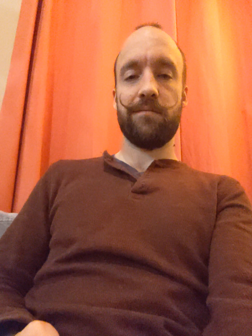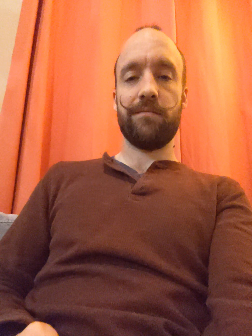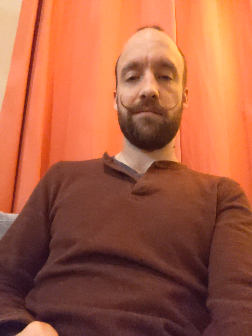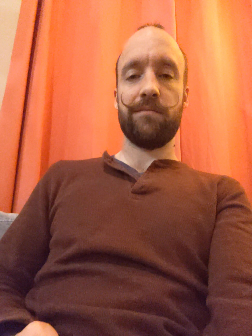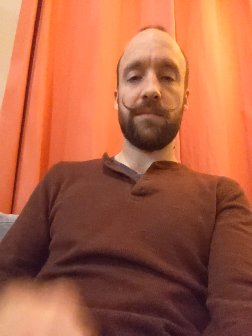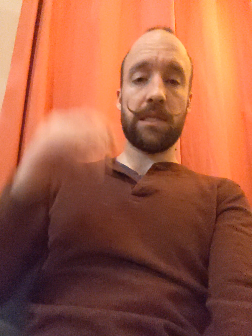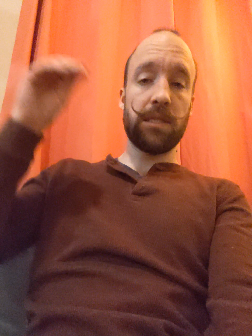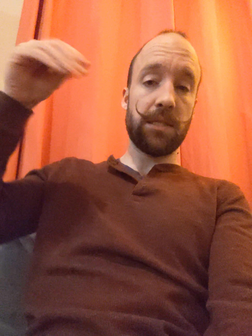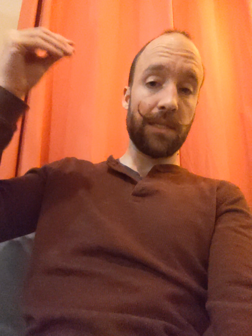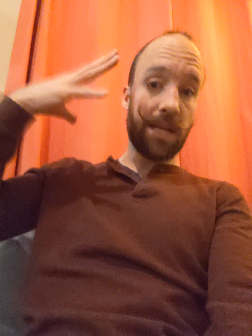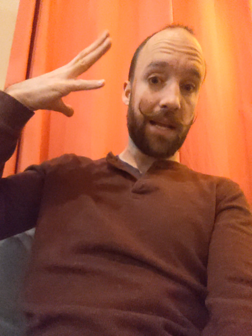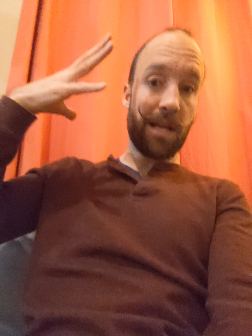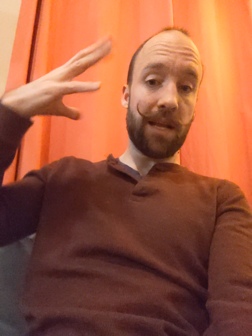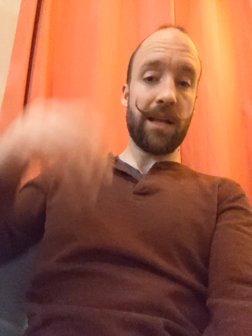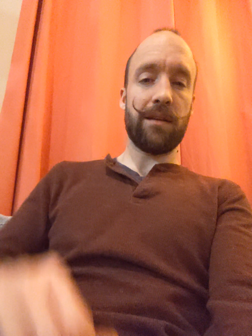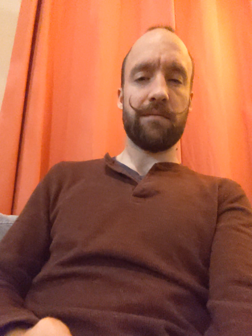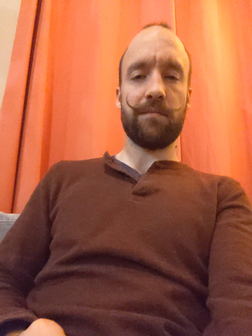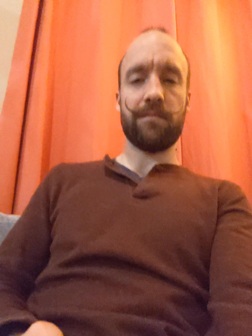sun